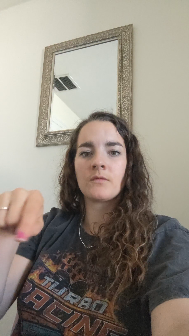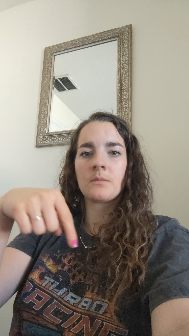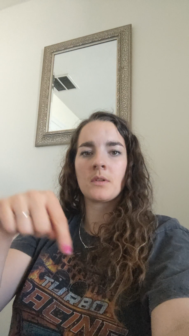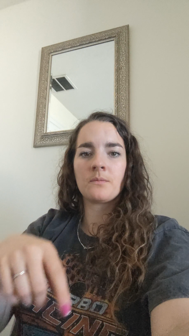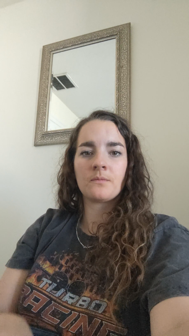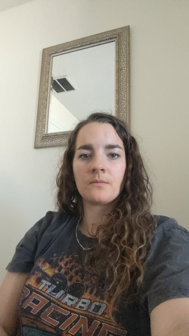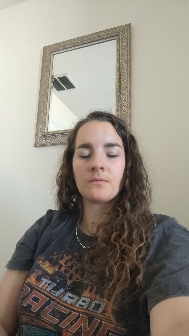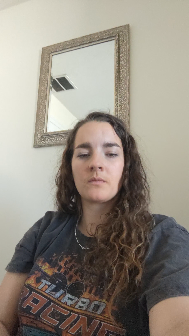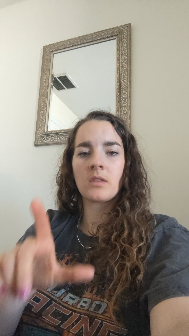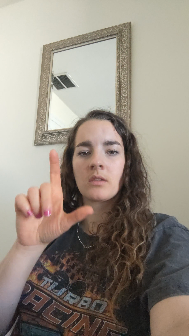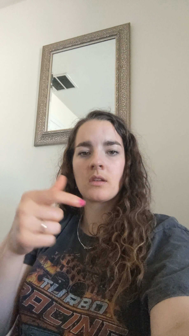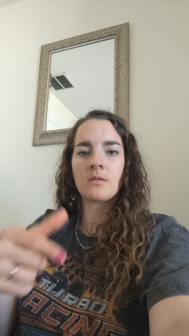leg